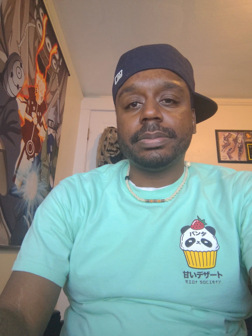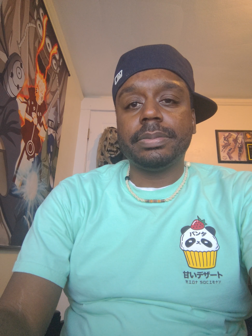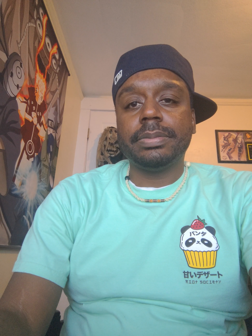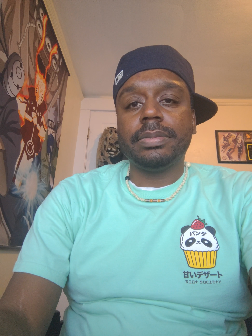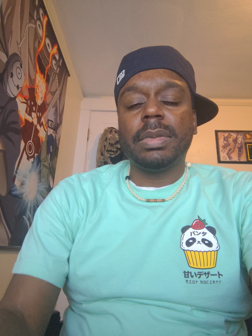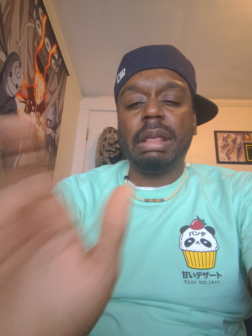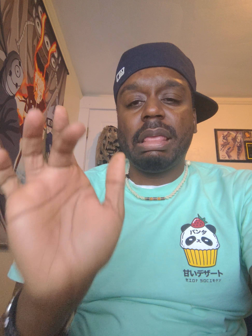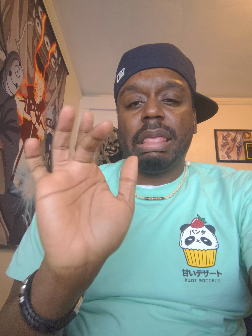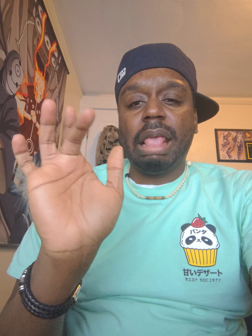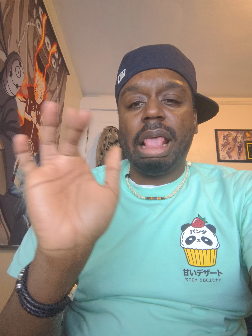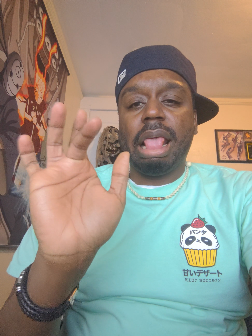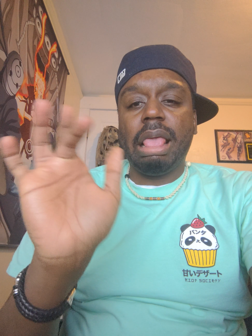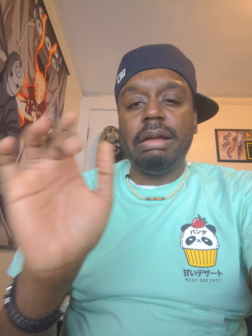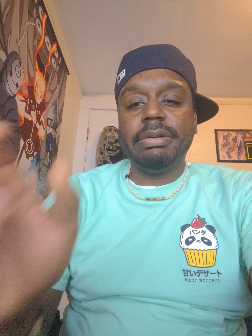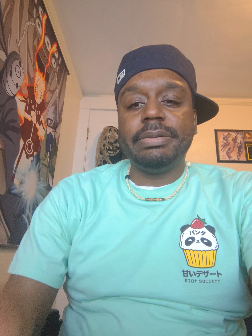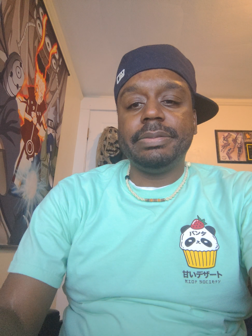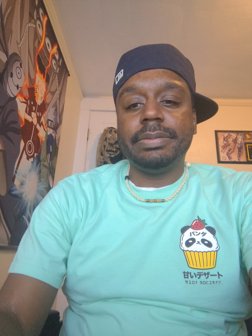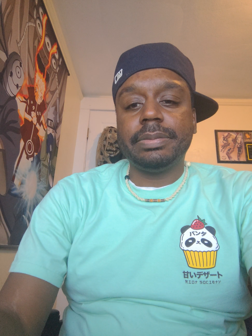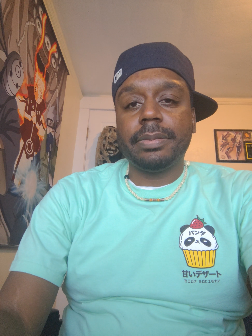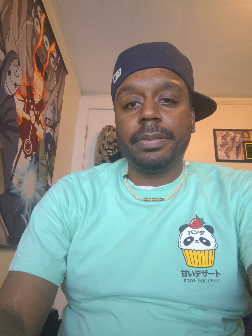yucky